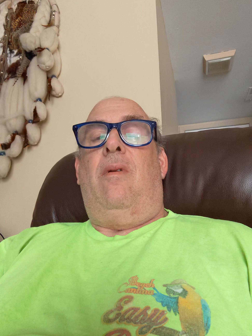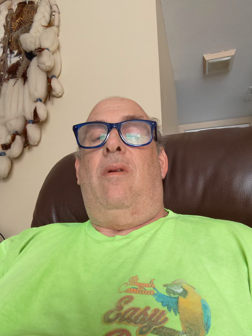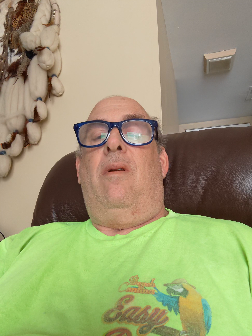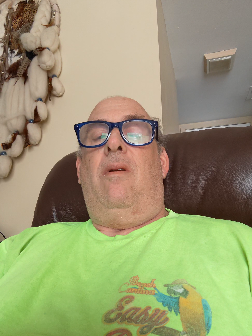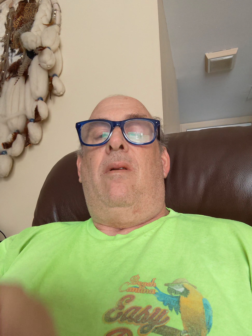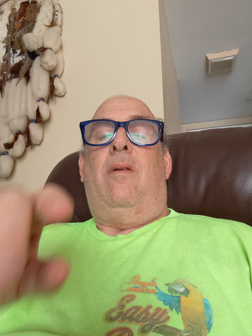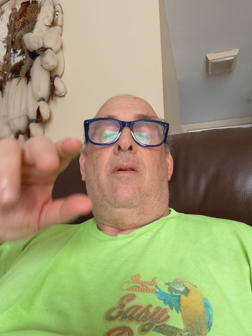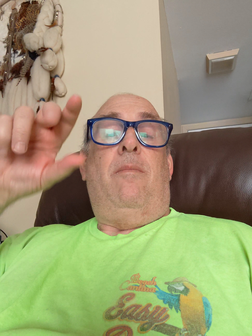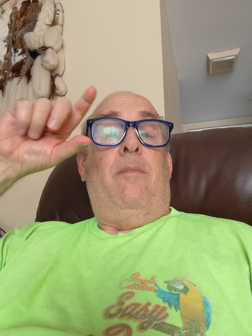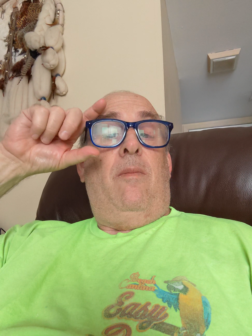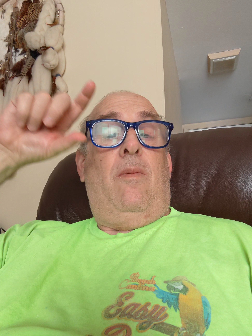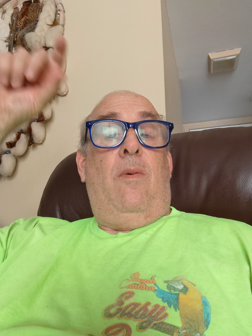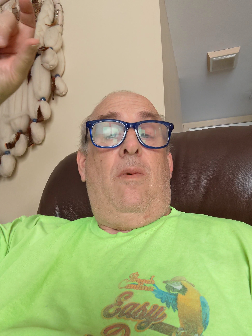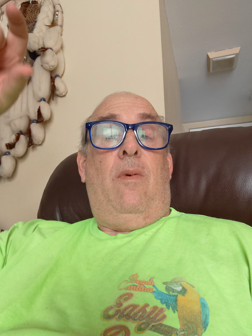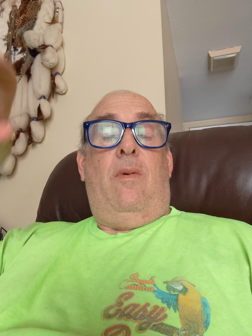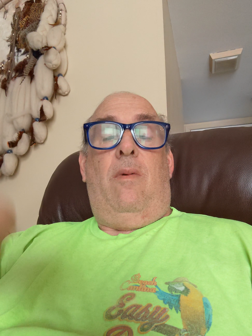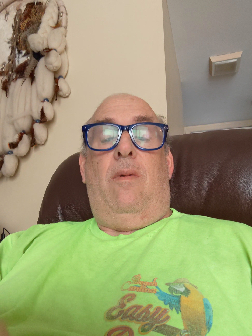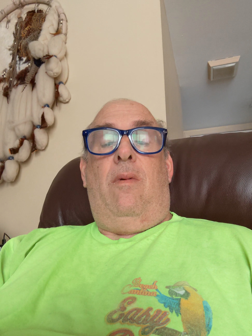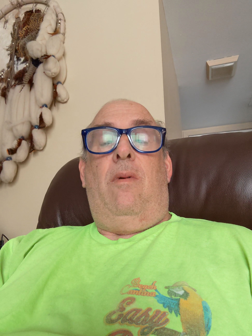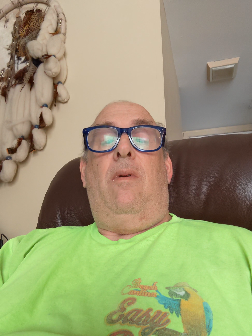moon